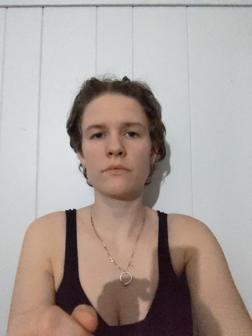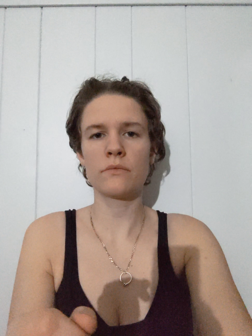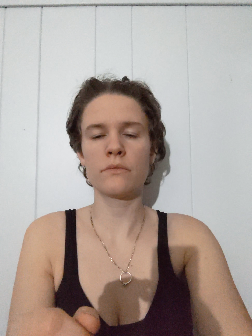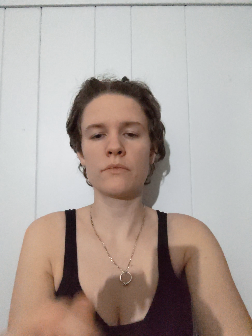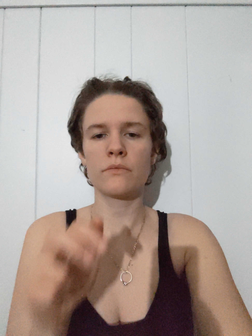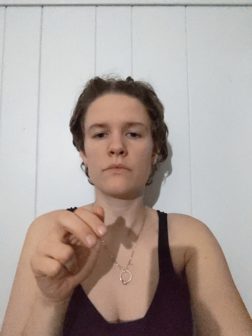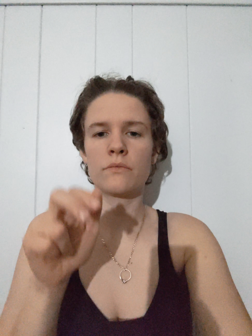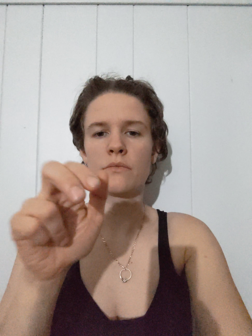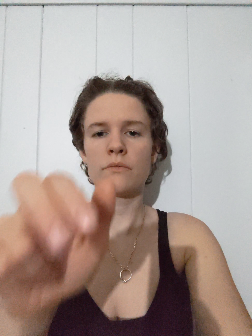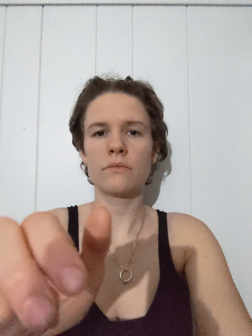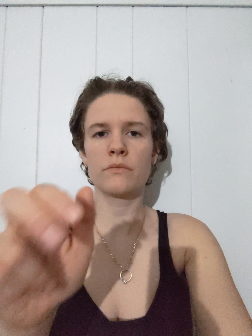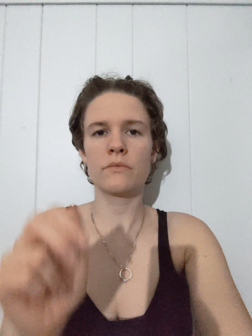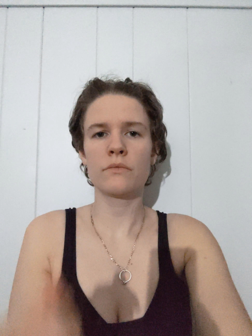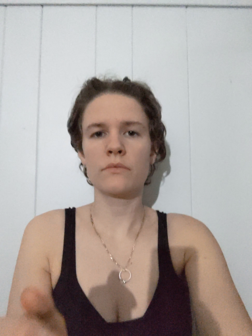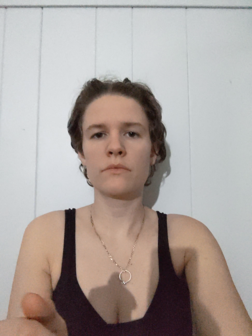ride